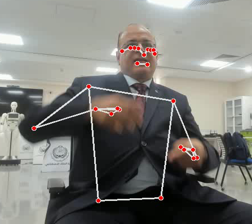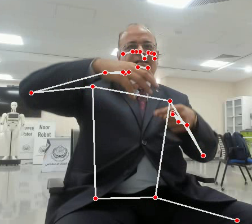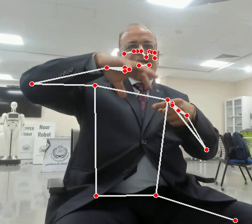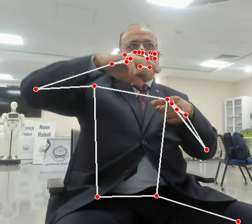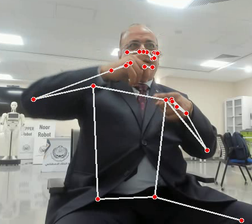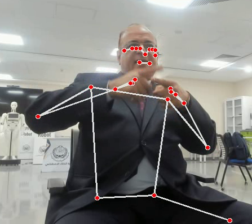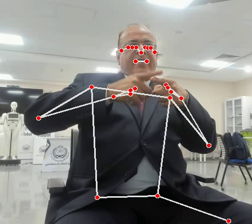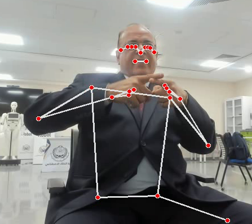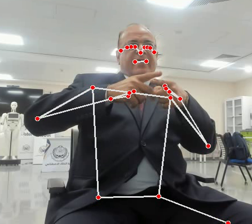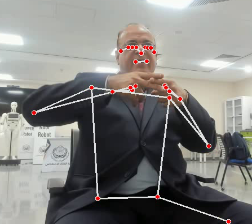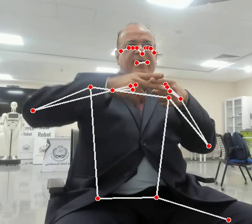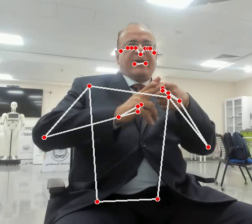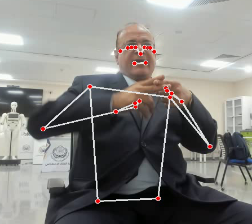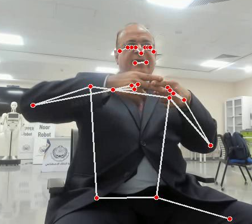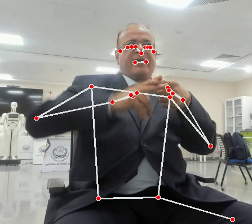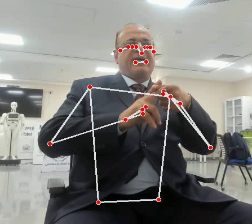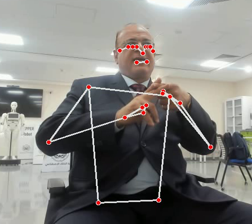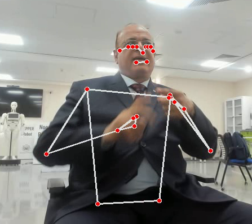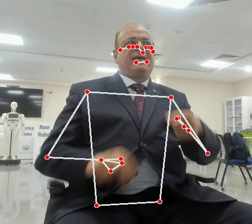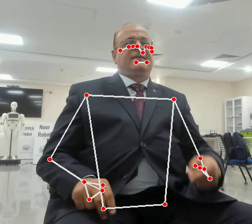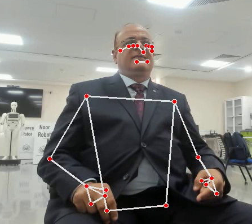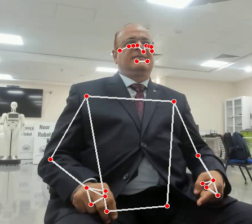sbak